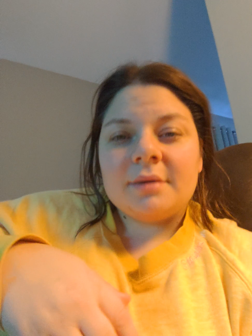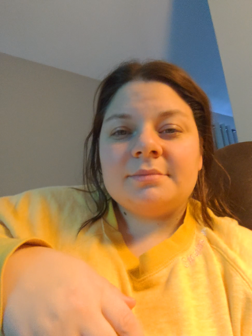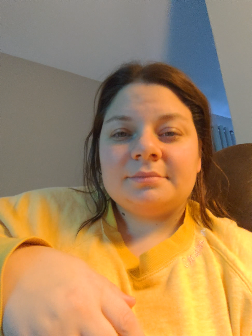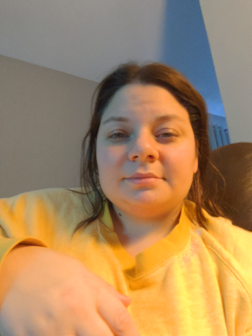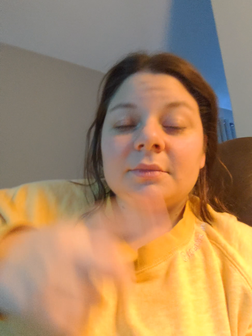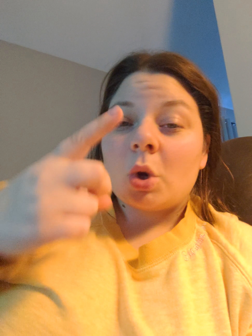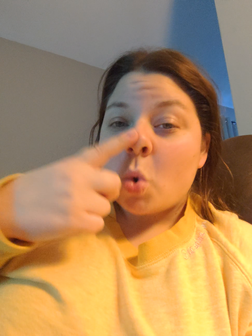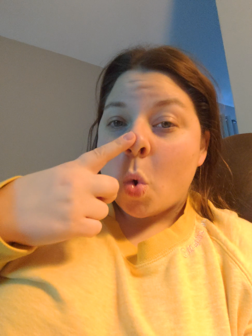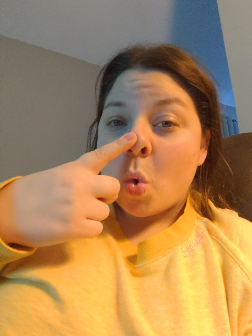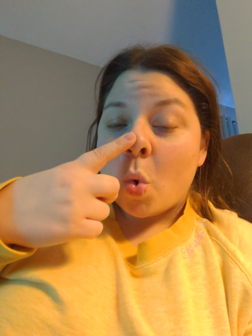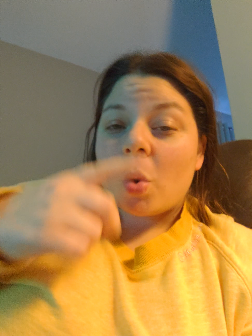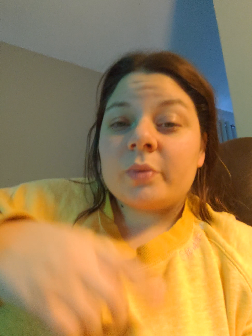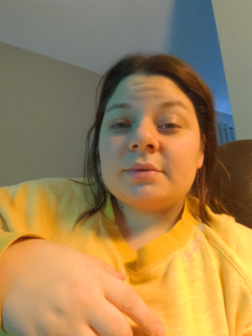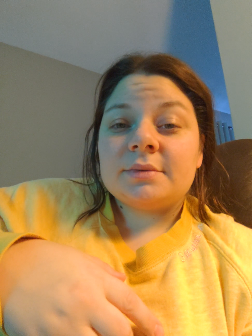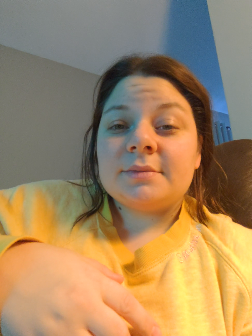nose